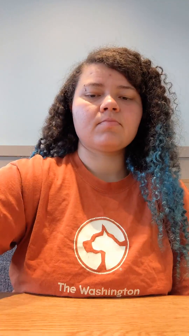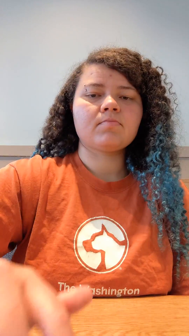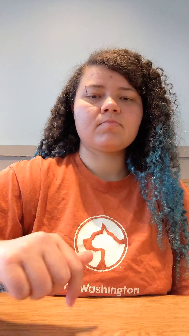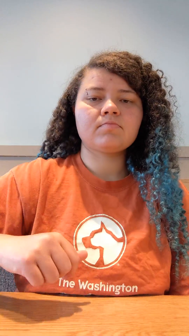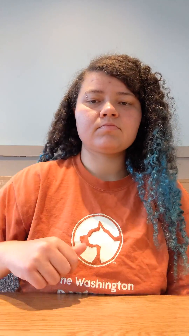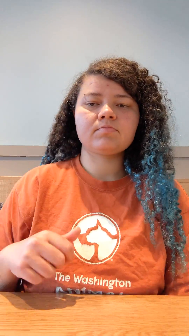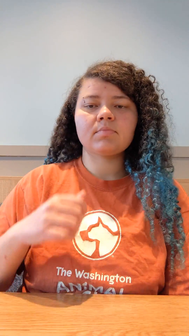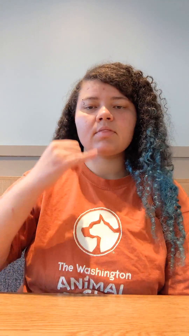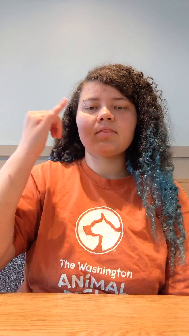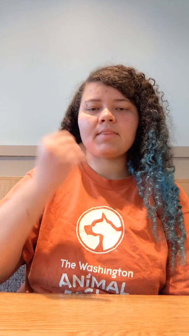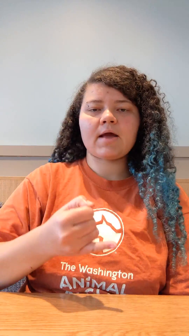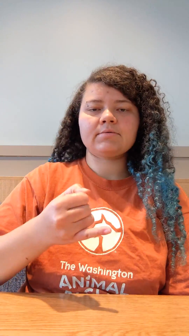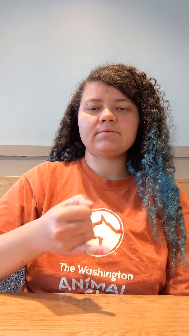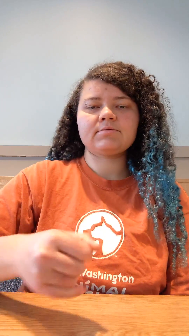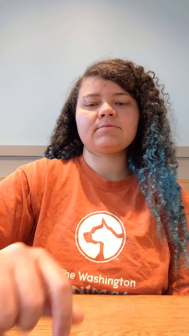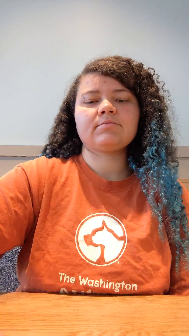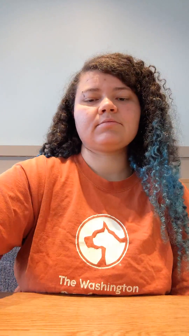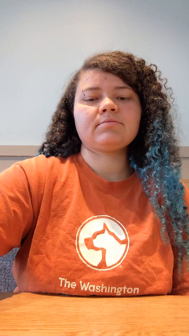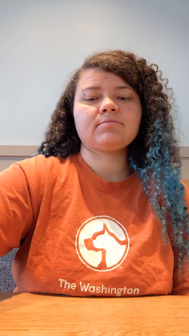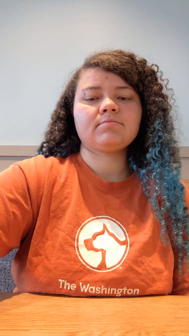last